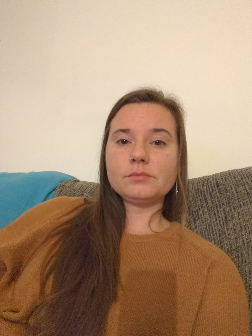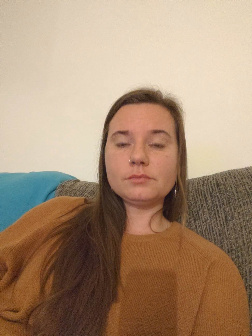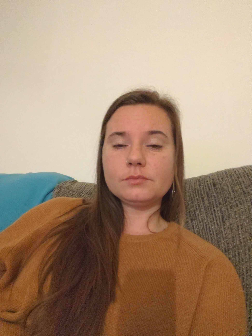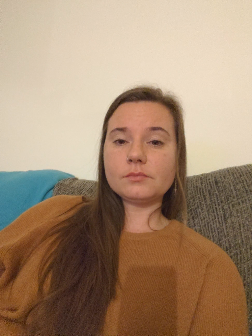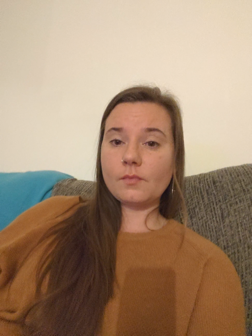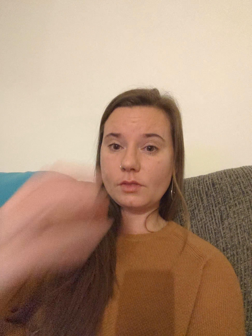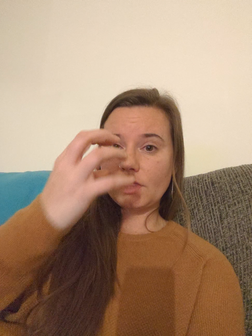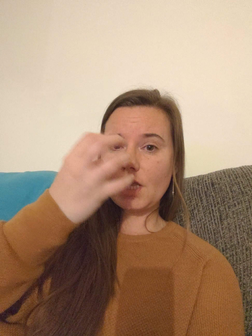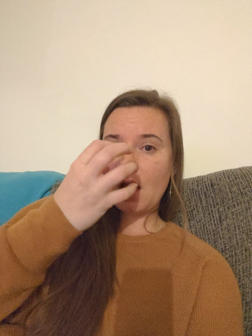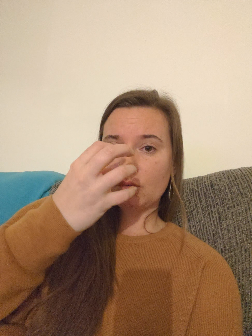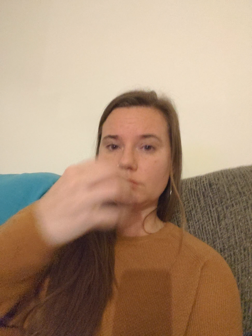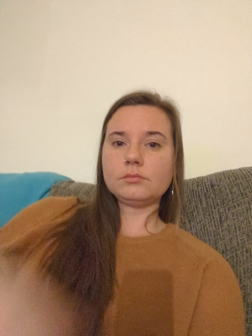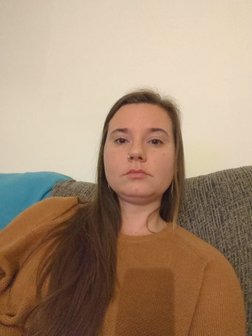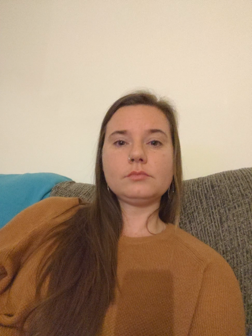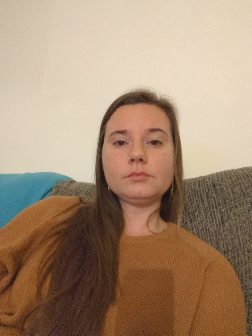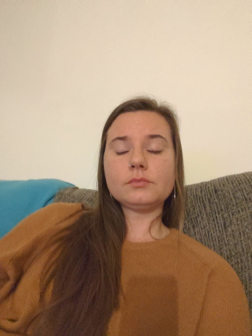clown